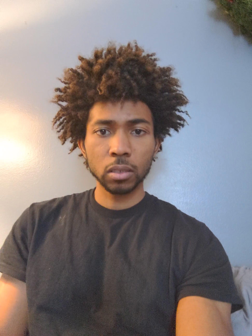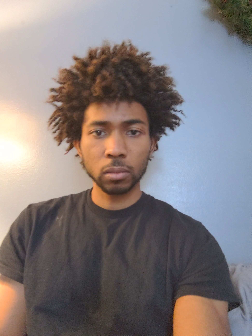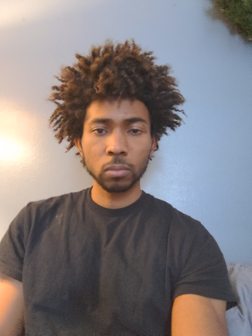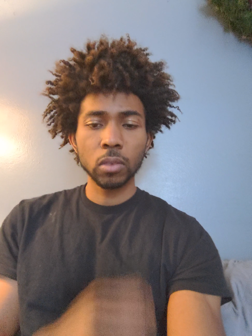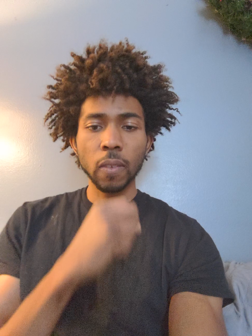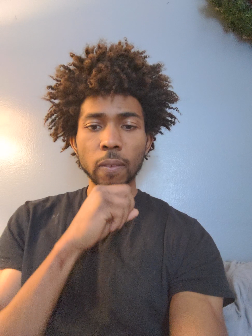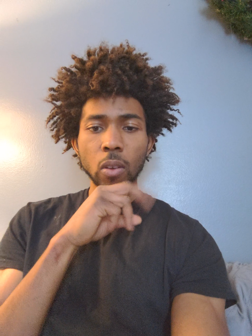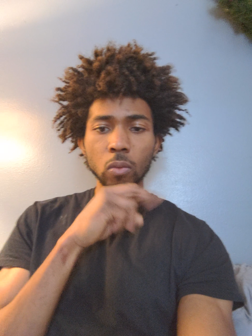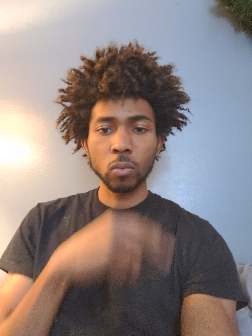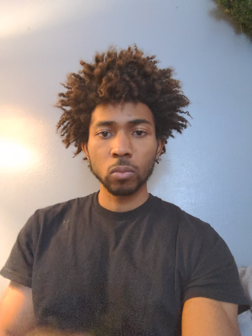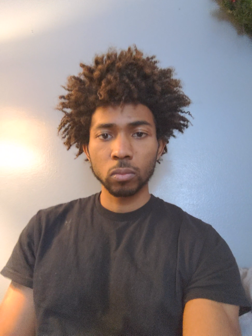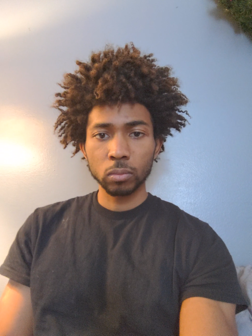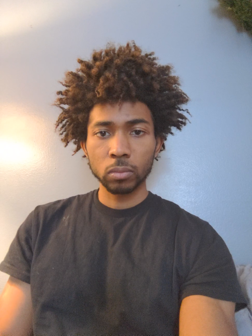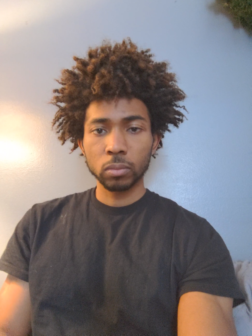frog